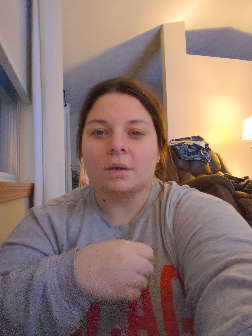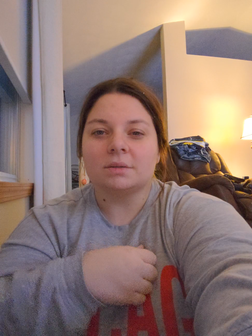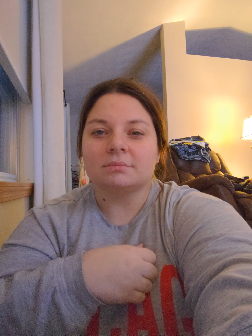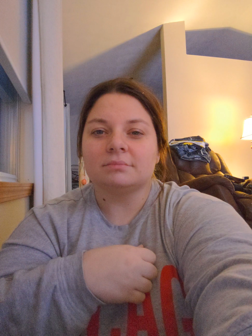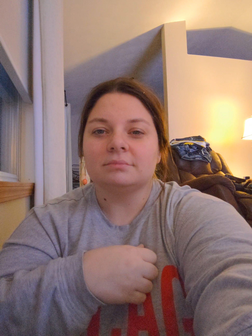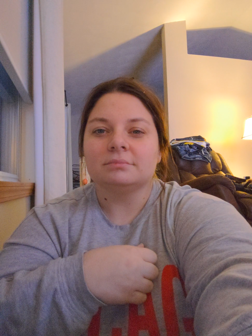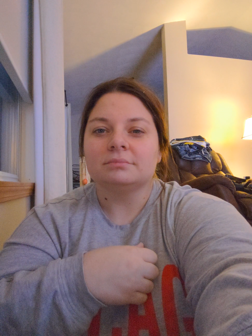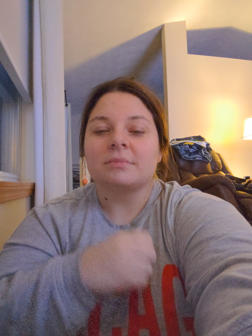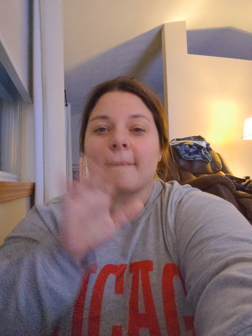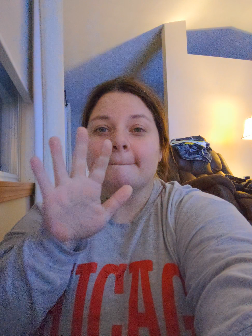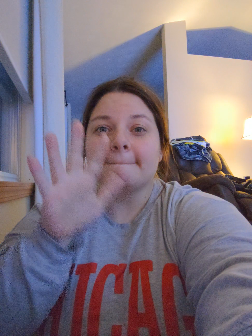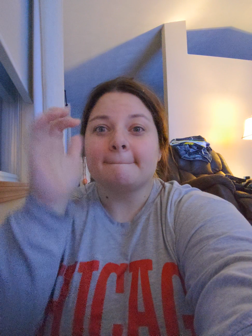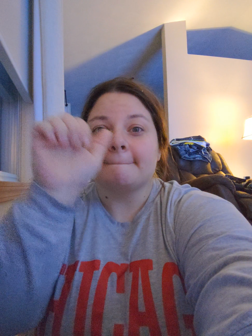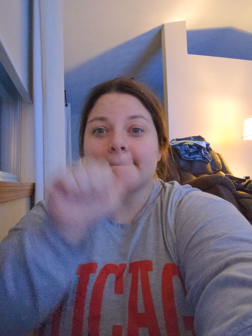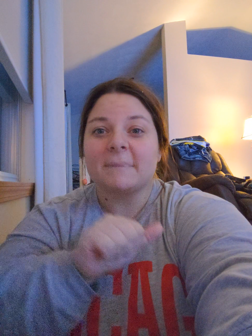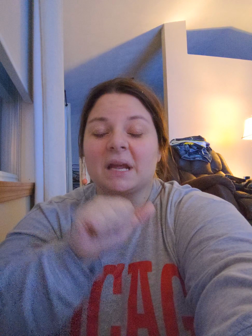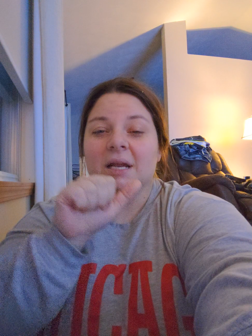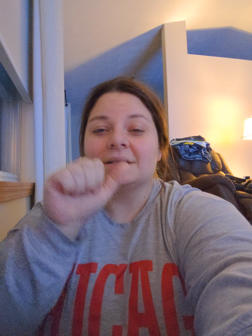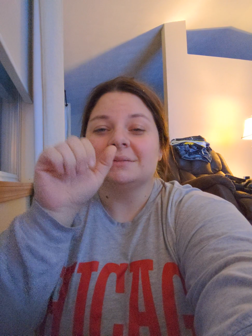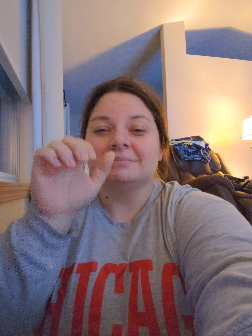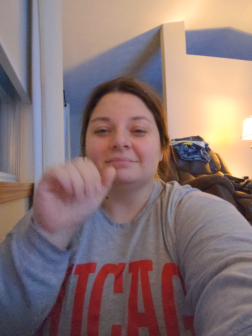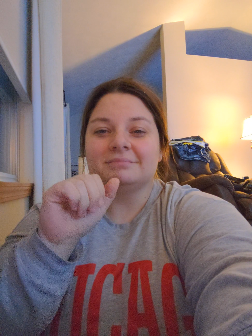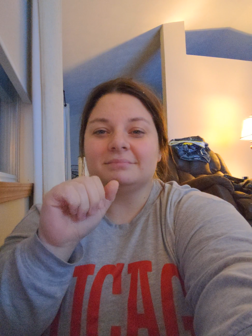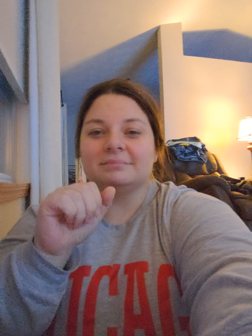mitten